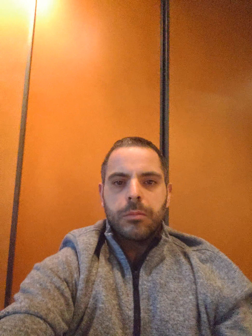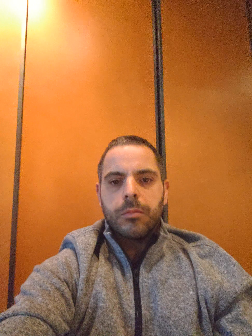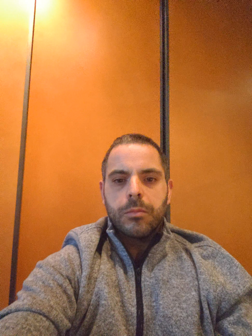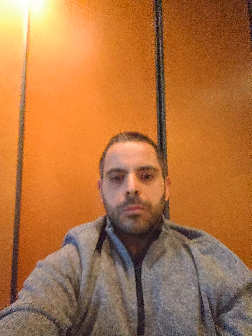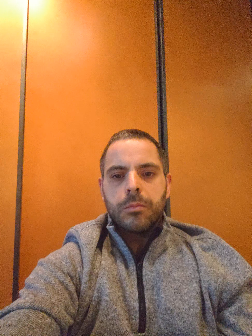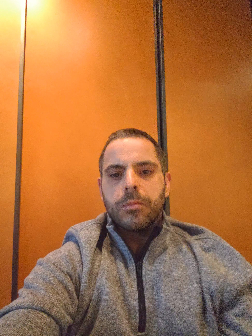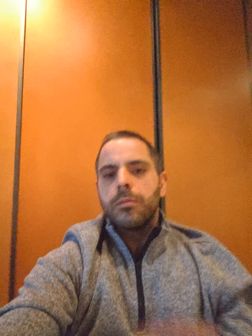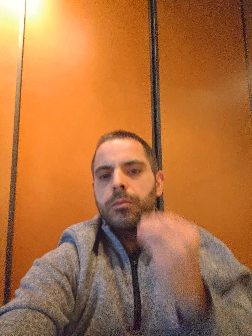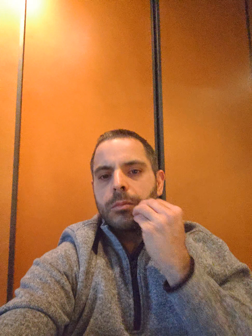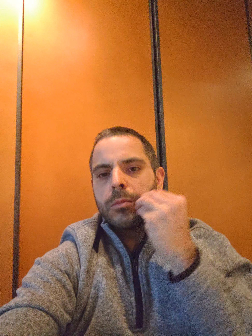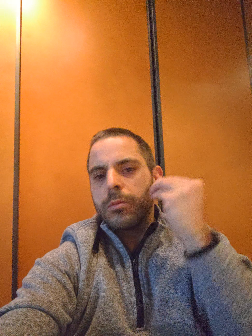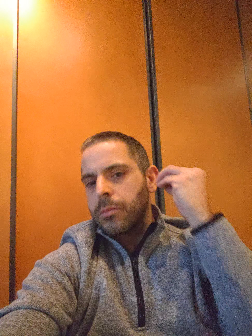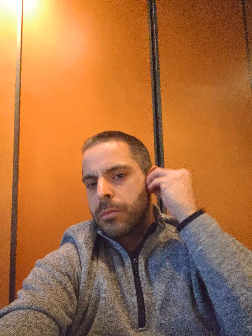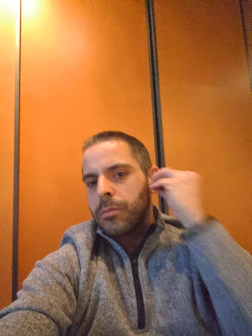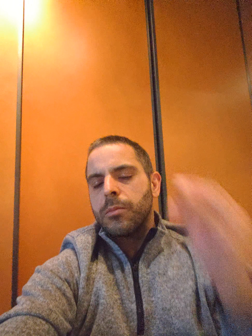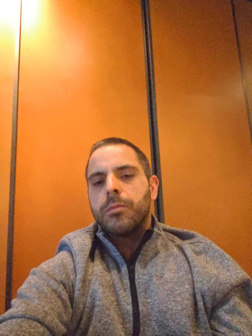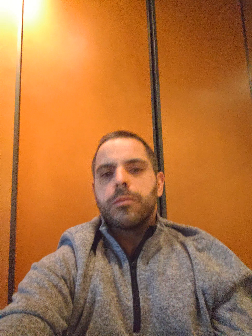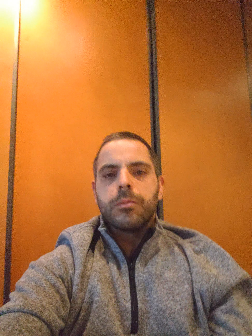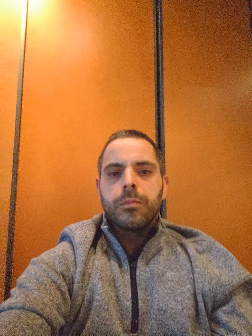home